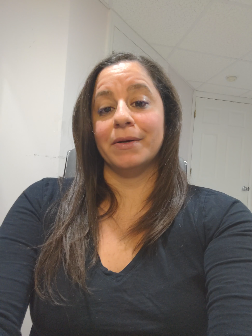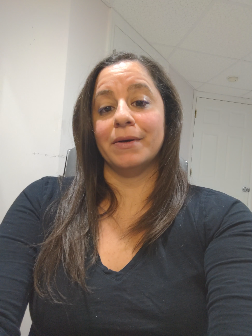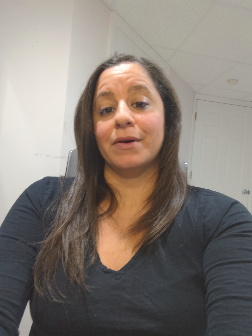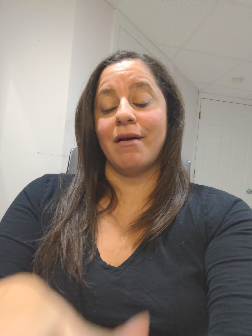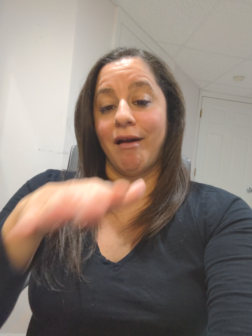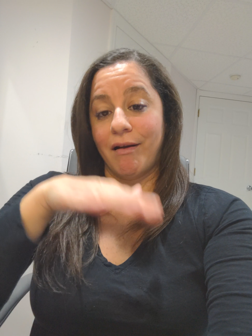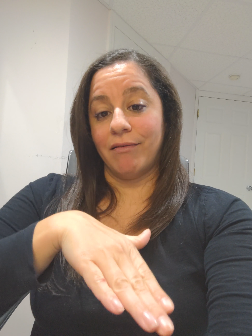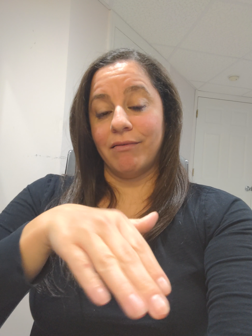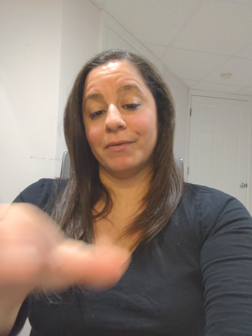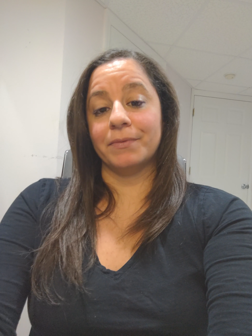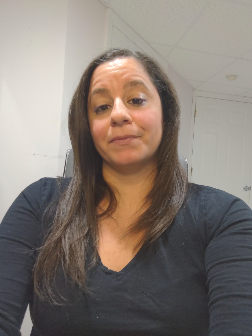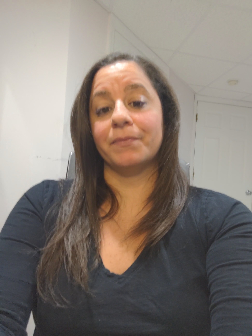on